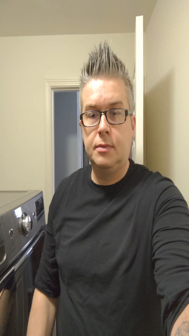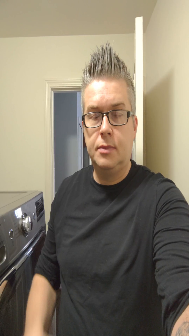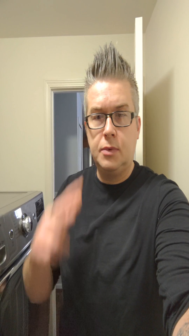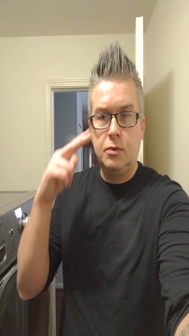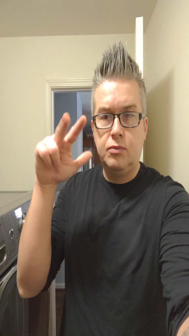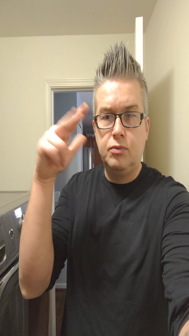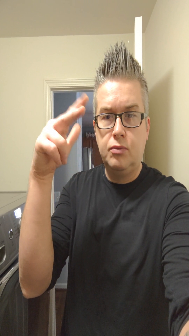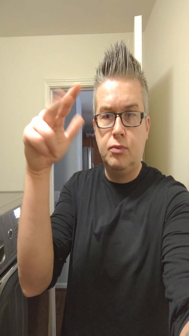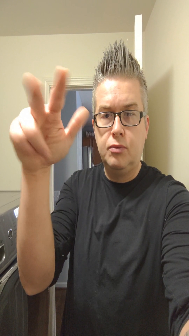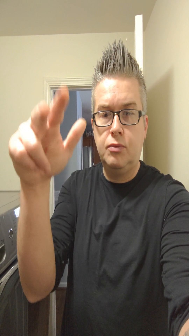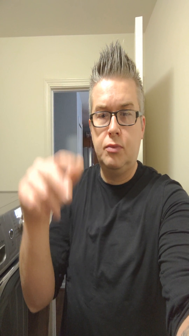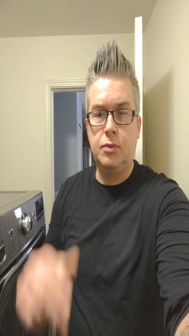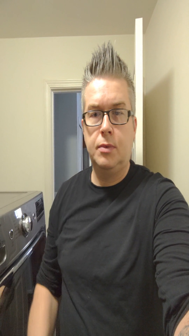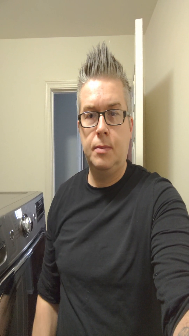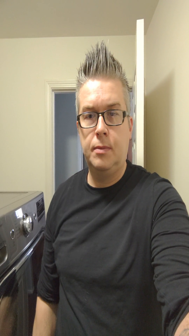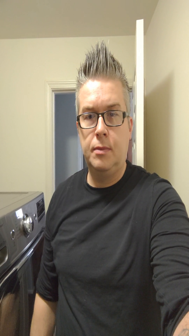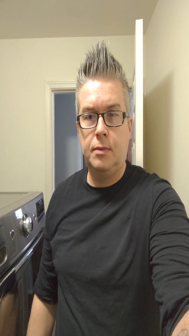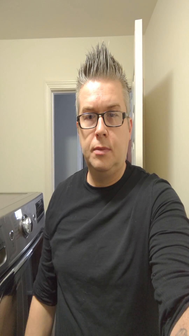helicopter